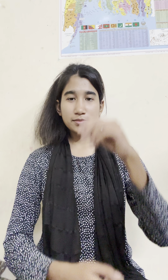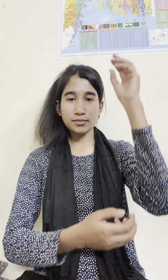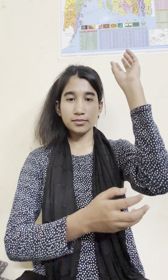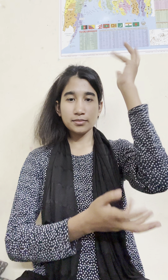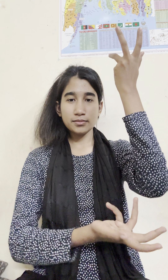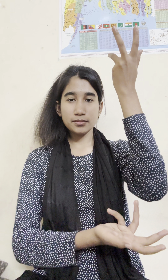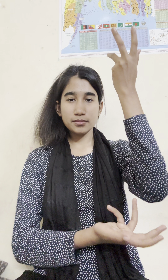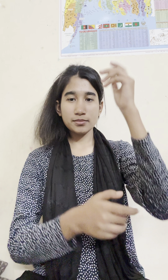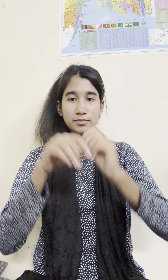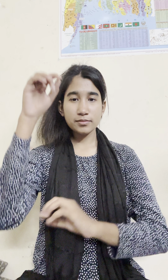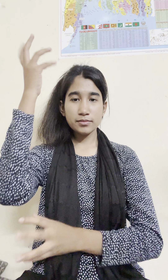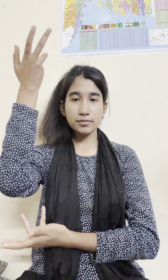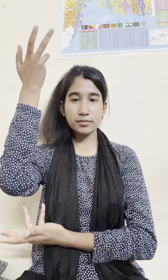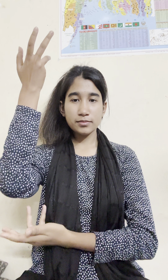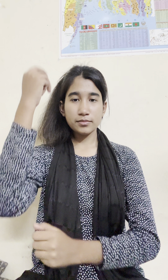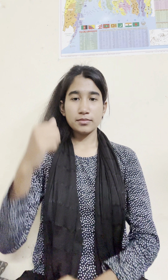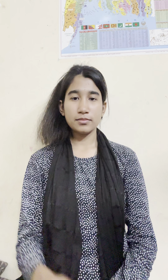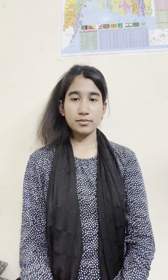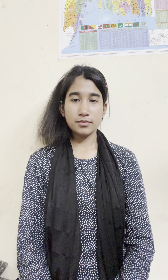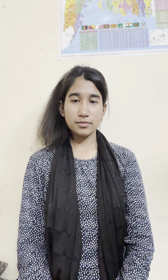নাচা